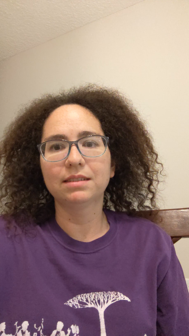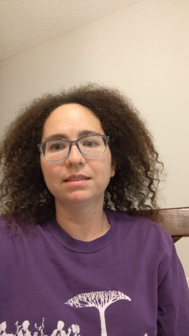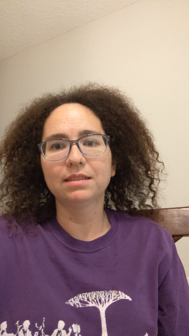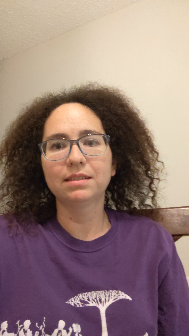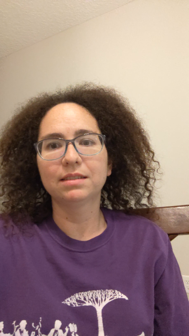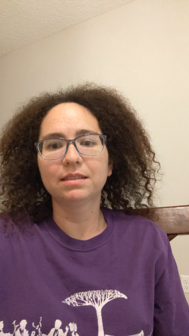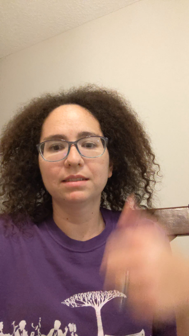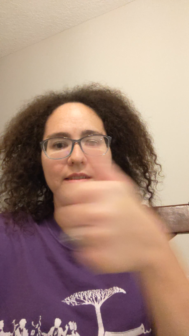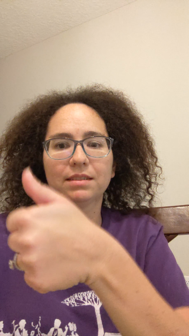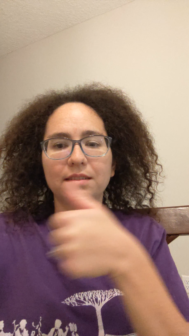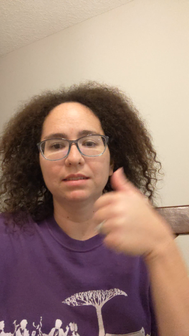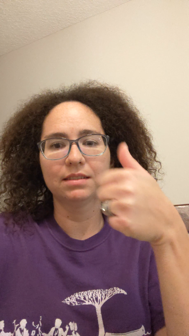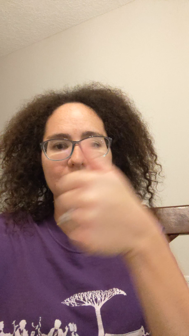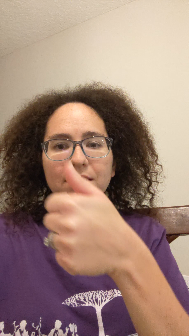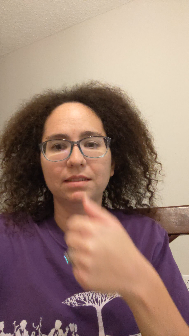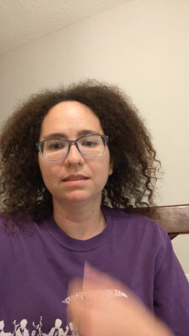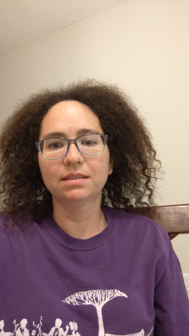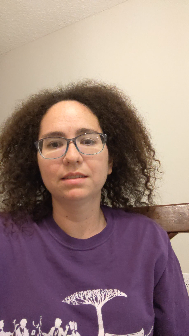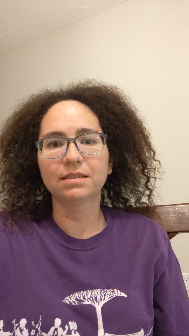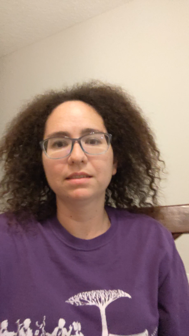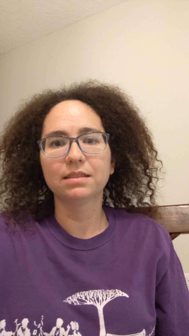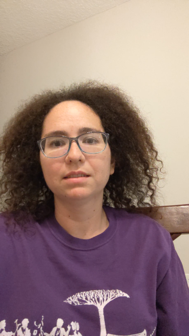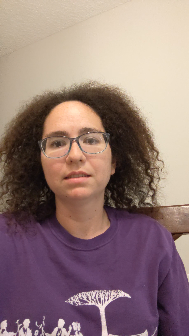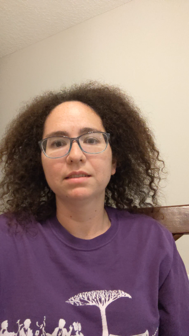basement